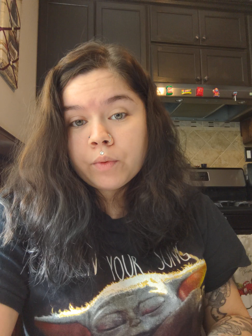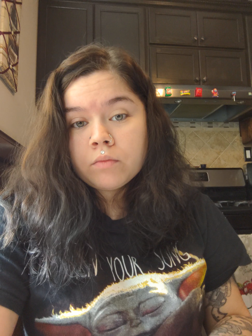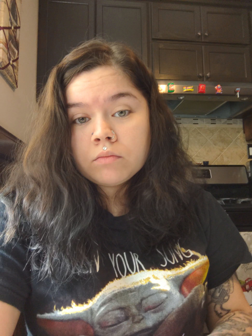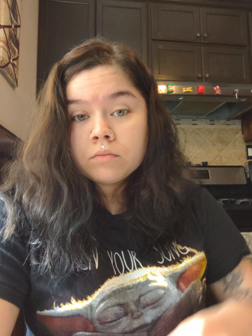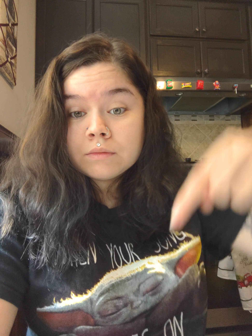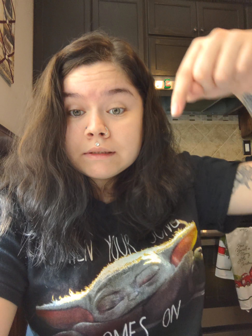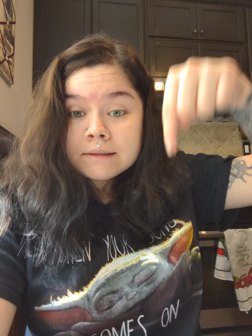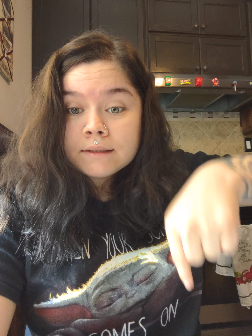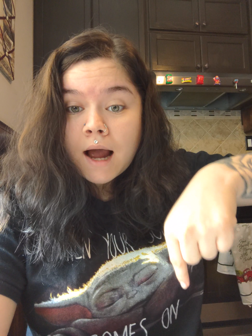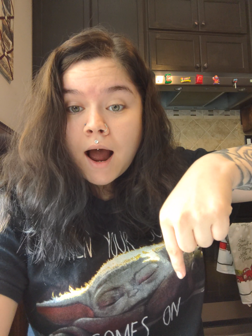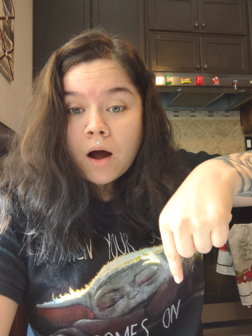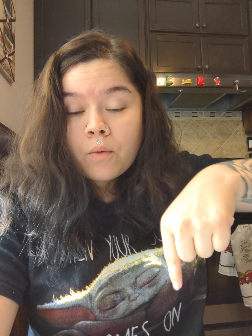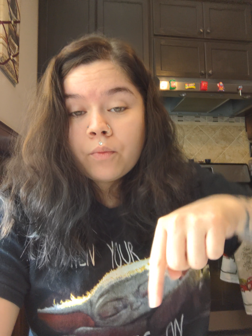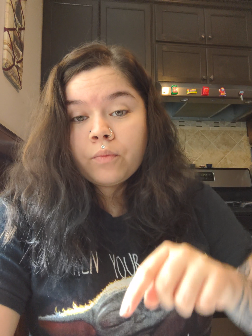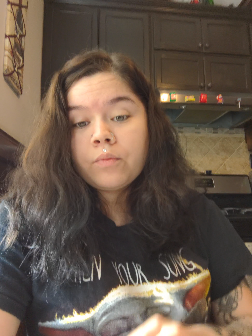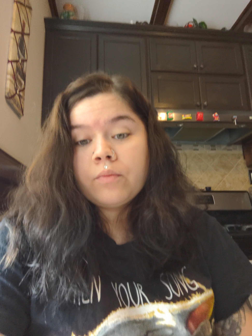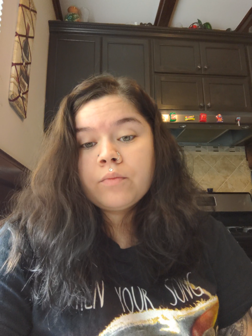down